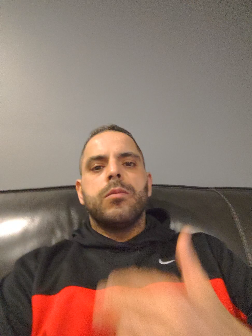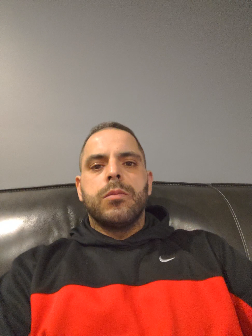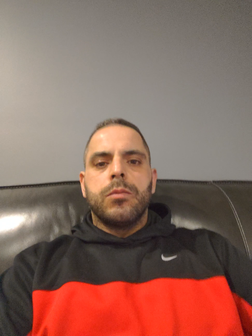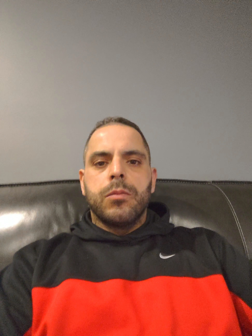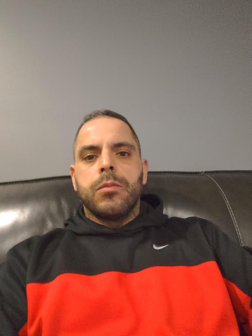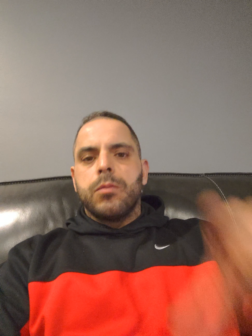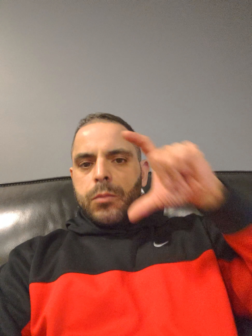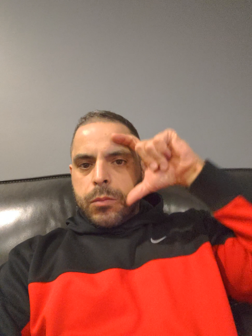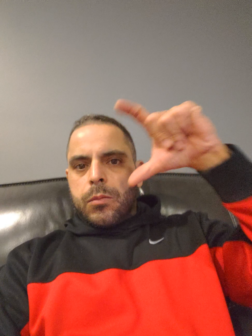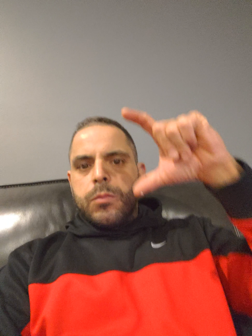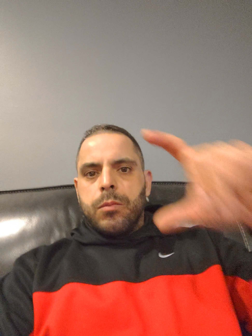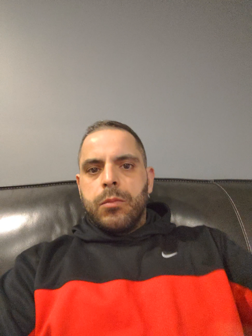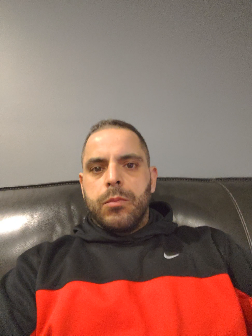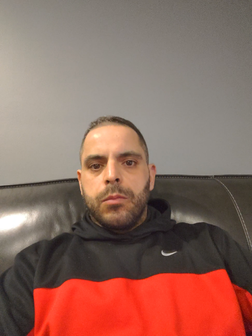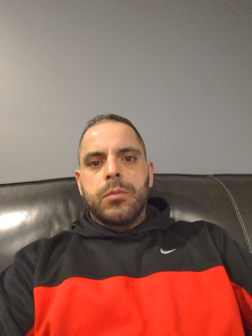moon